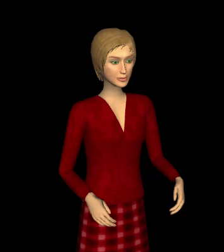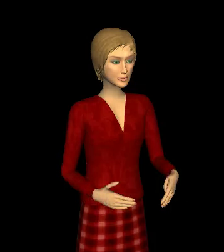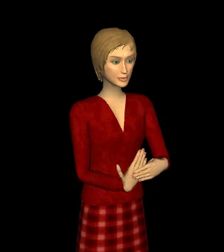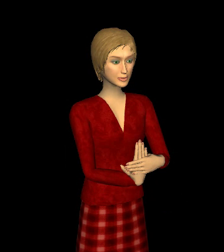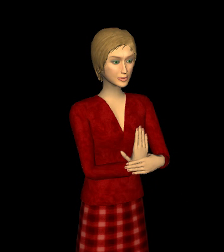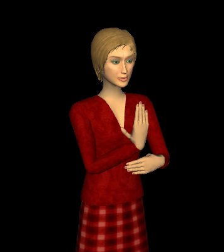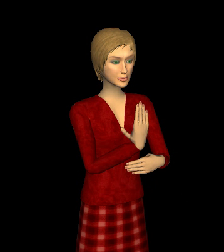صباح